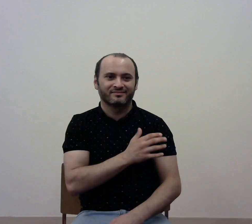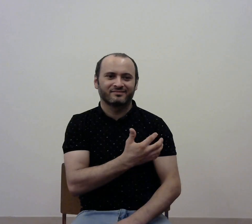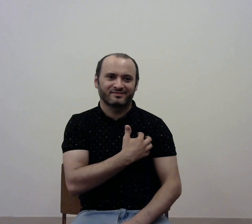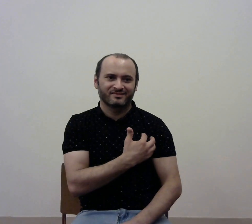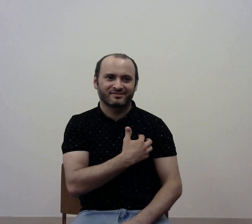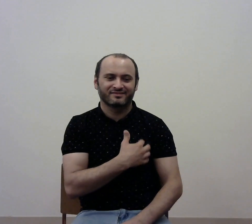istəmək